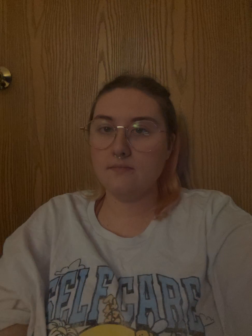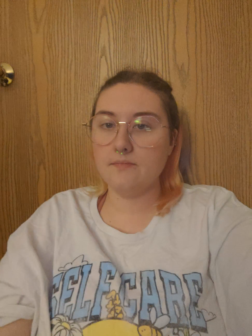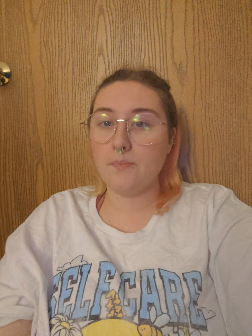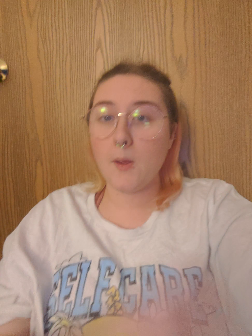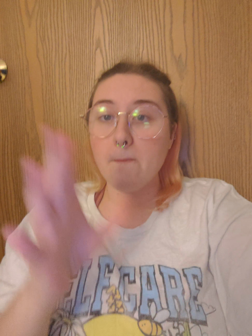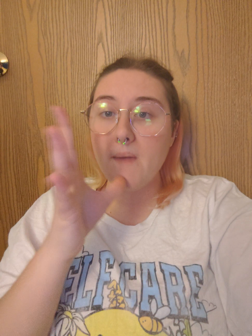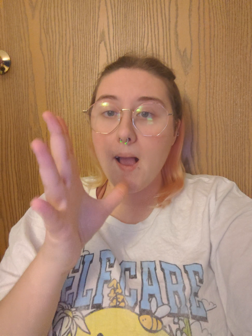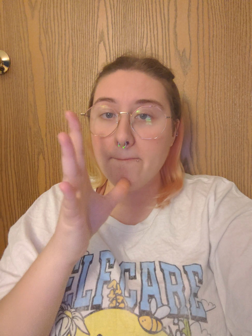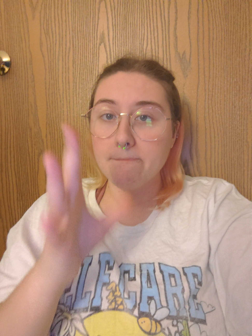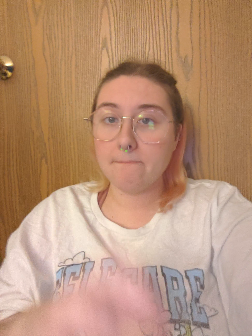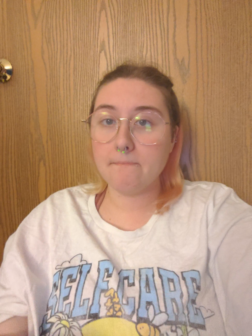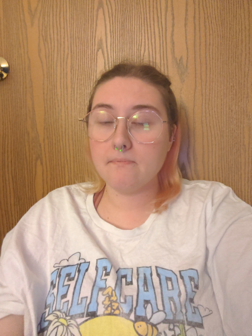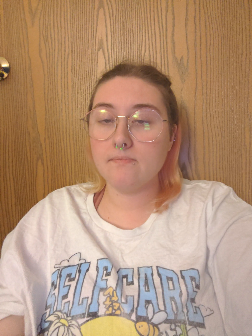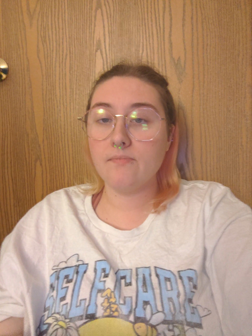mom